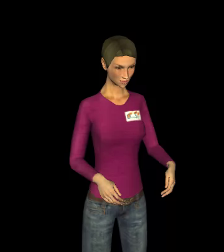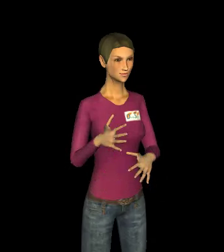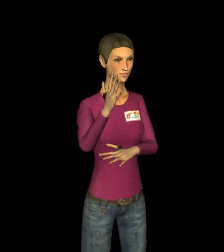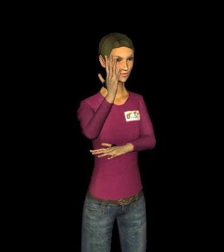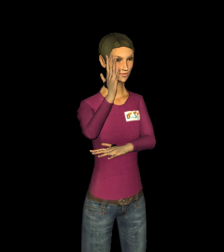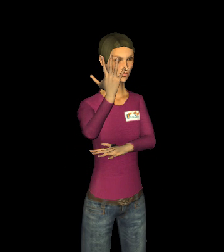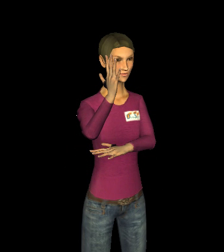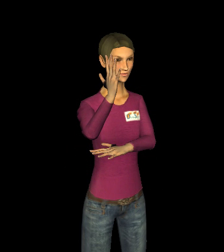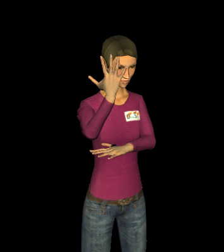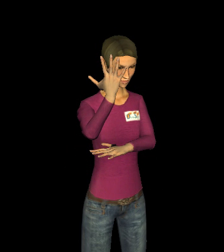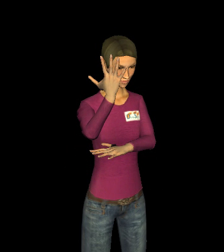شجرة